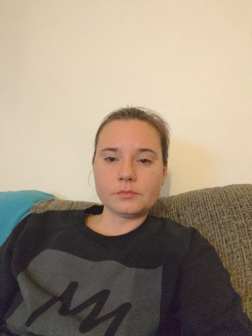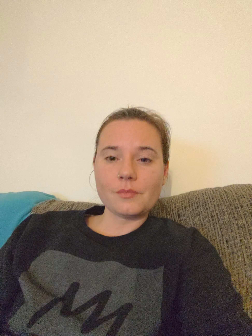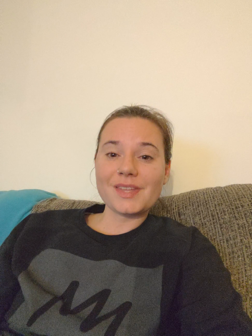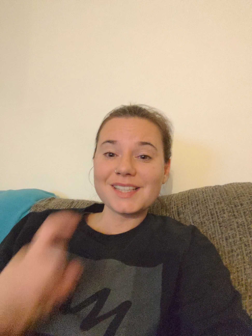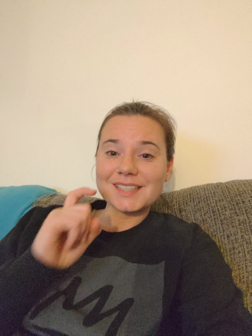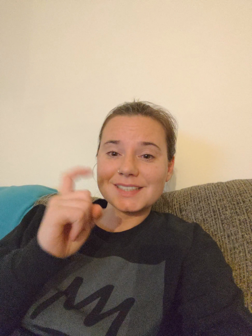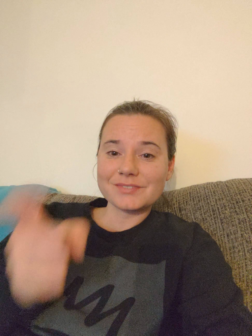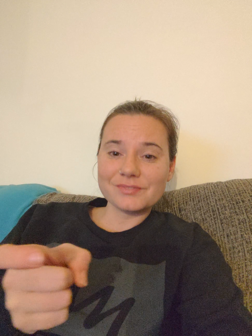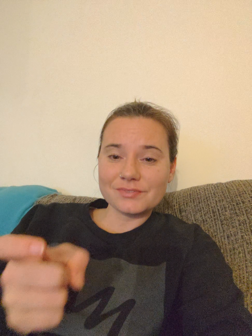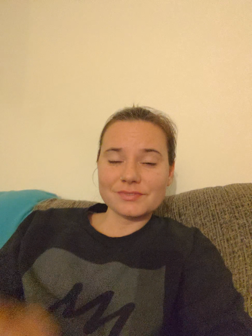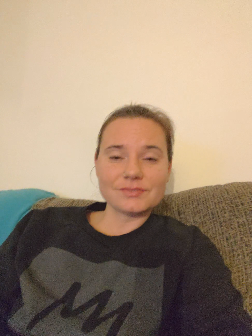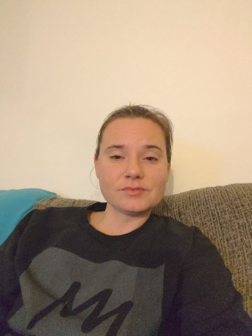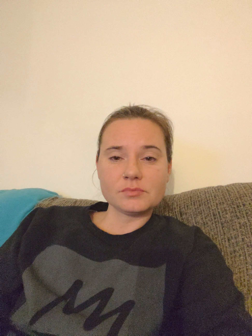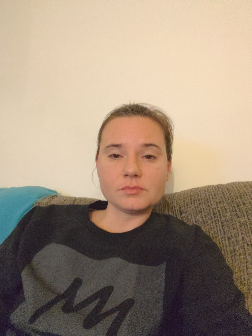gift